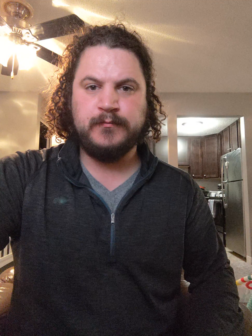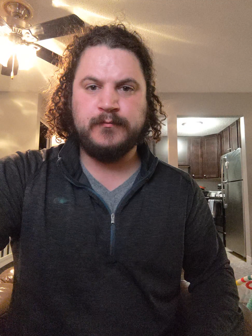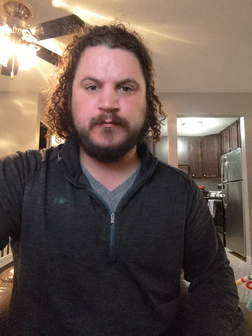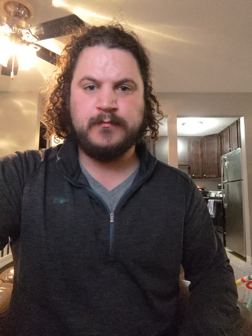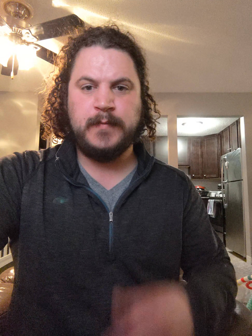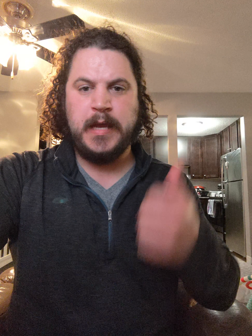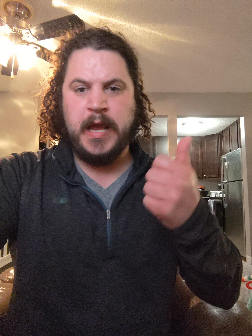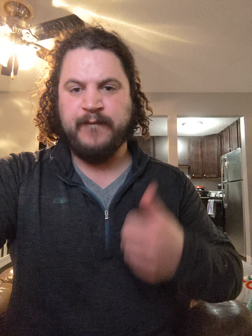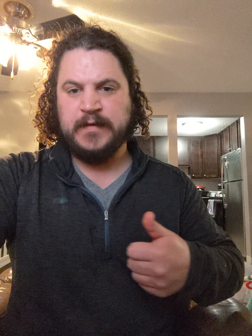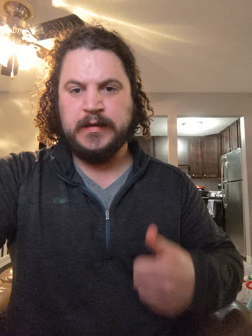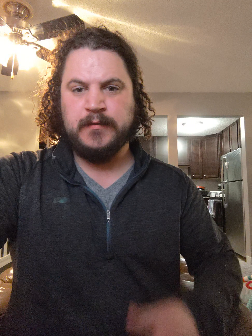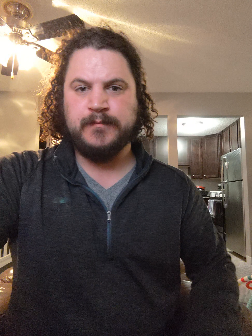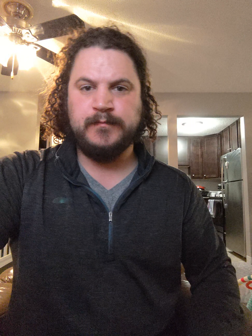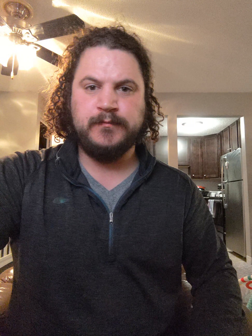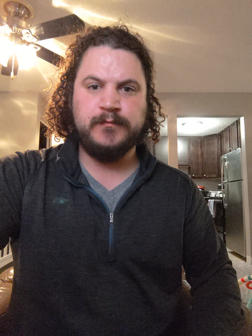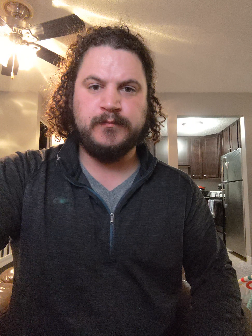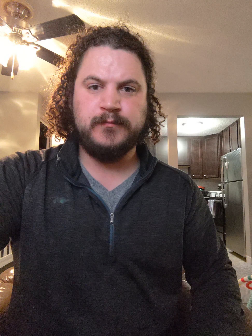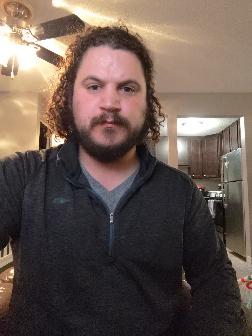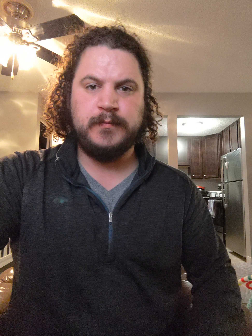every